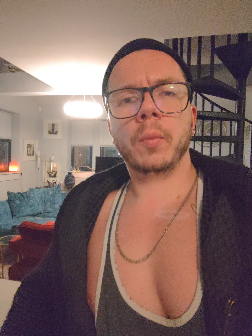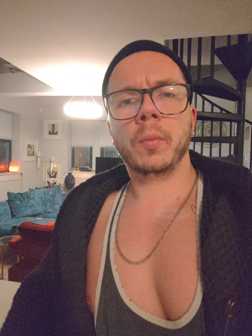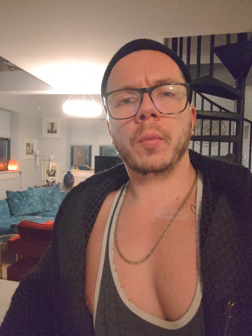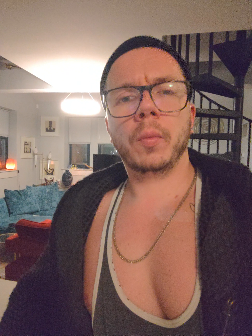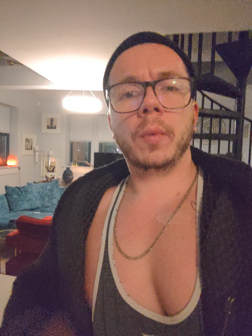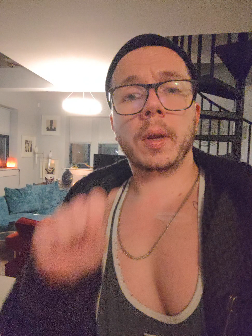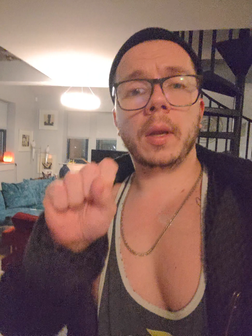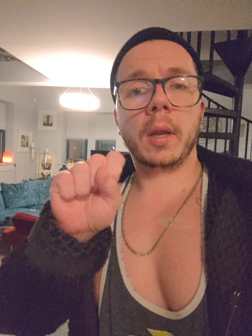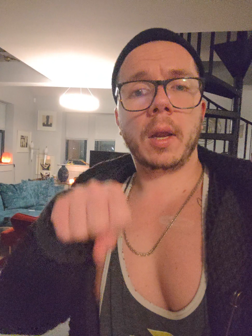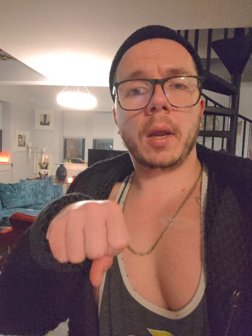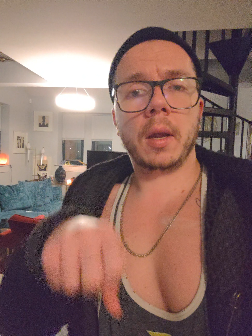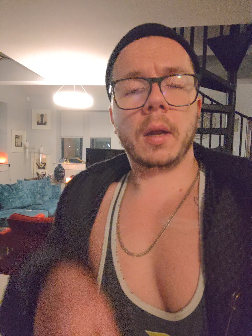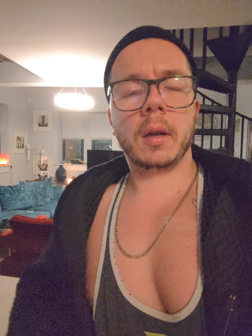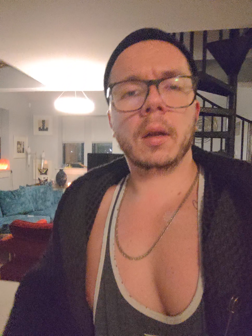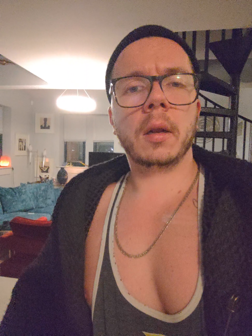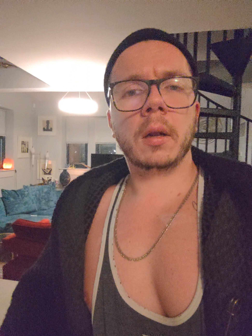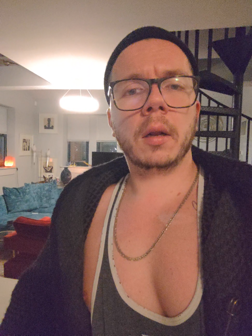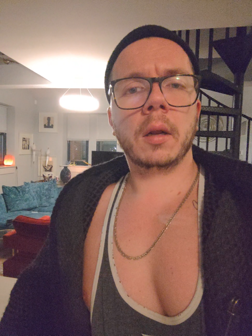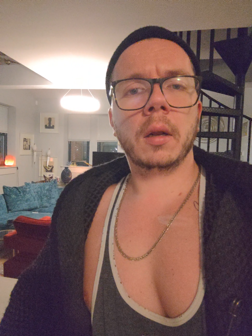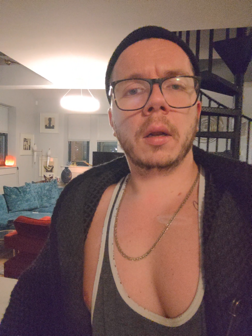can